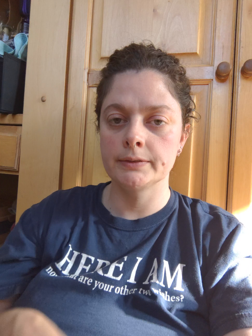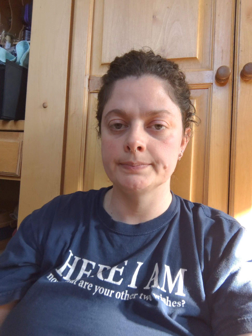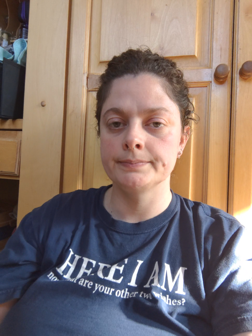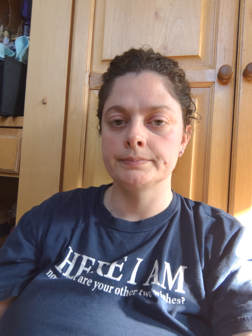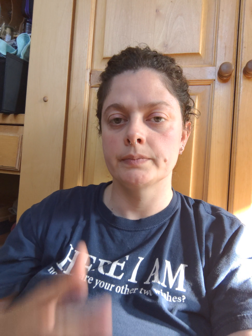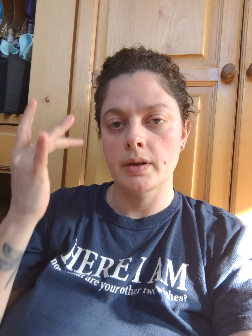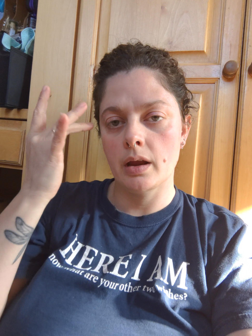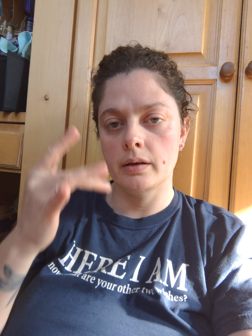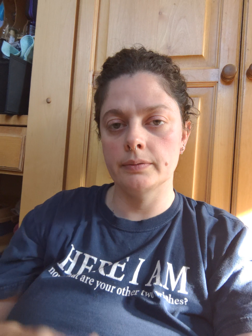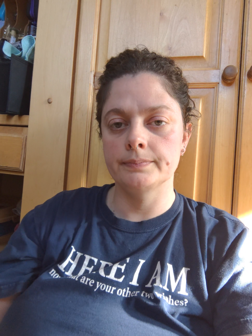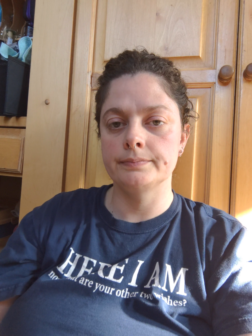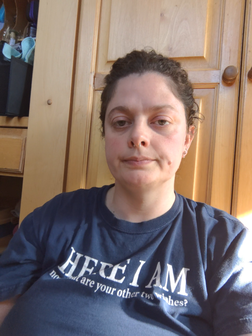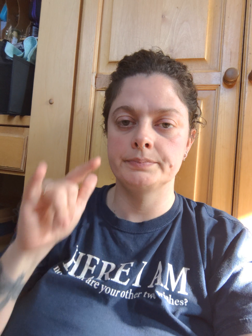why